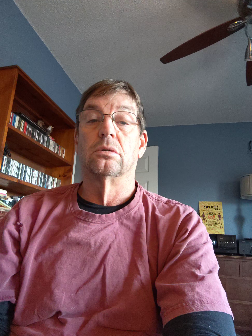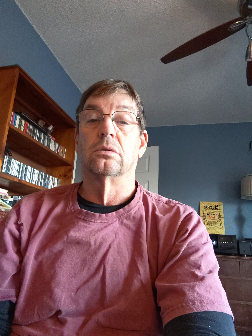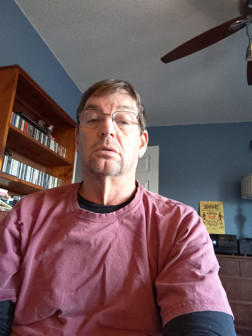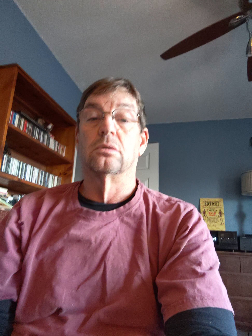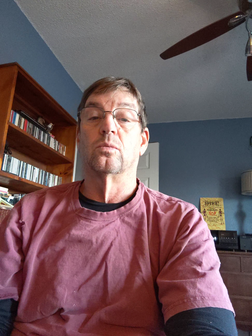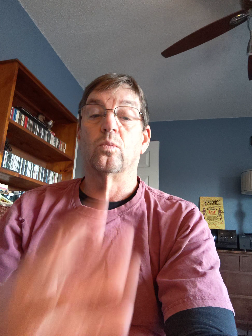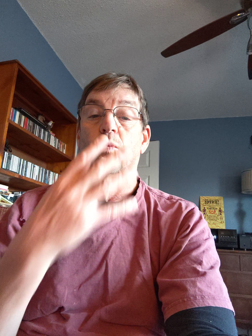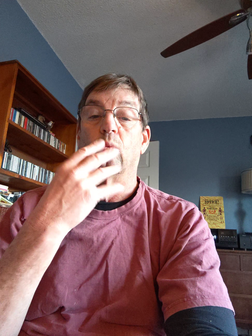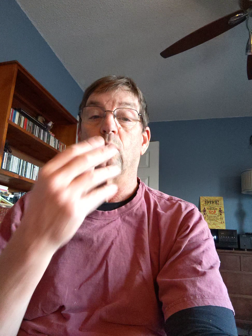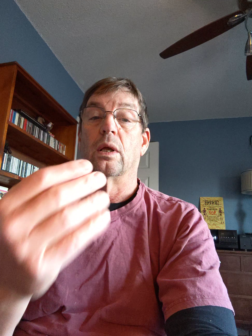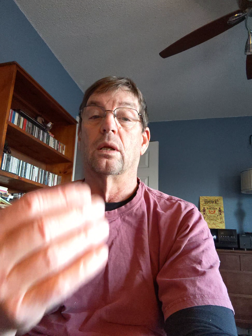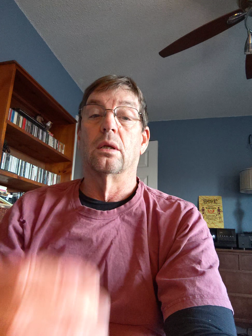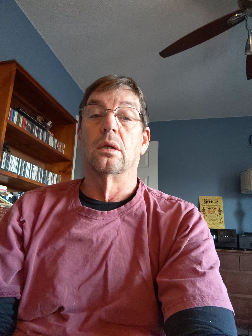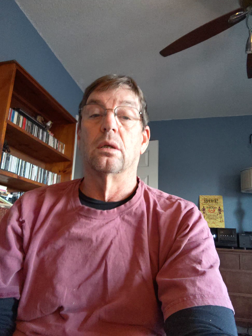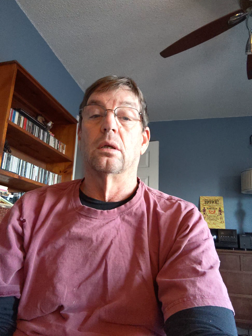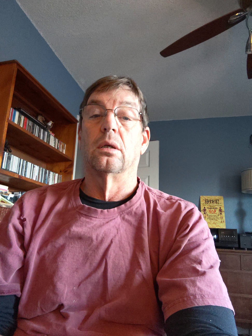wet